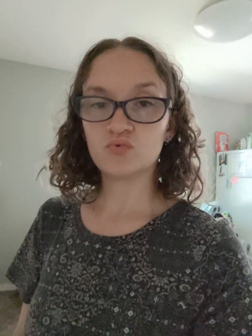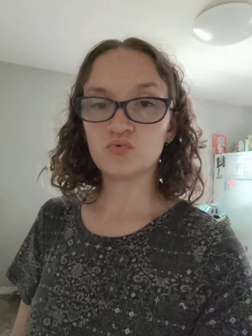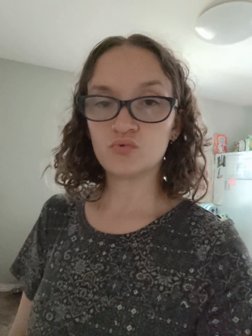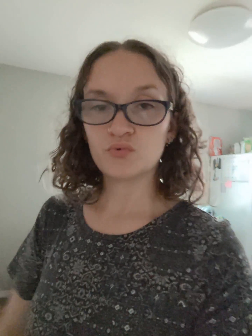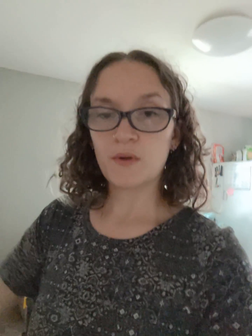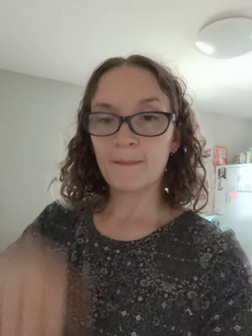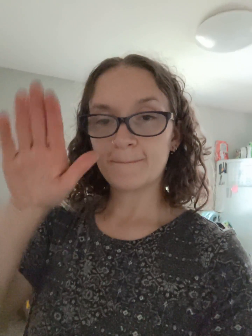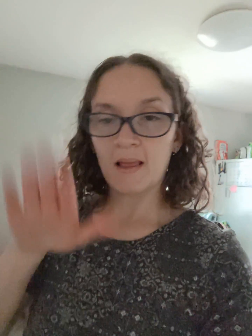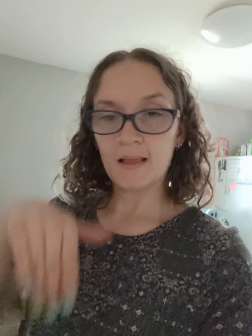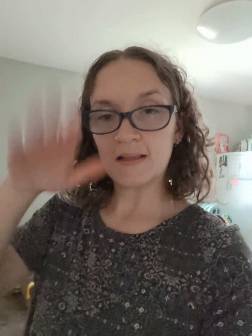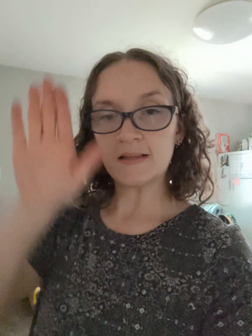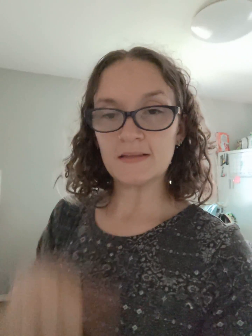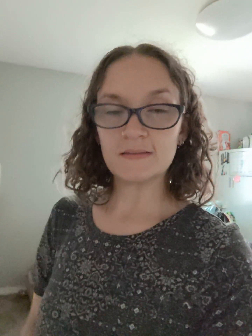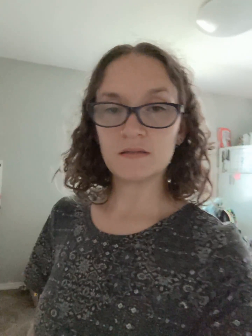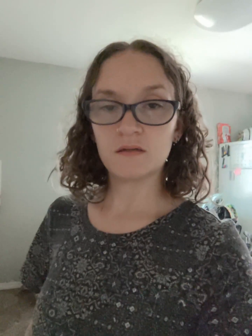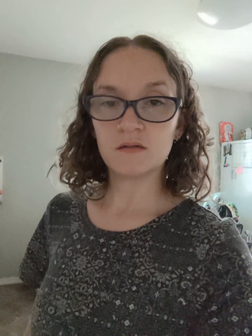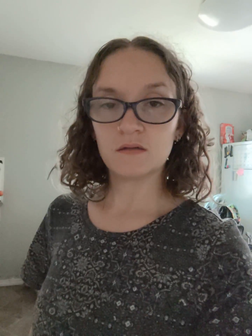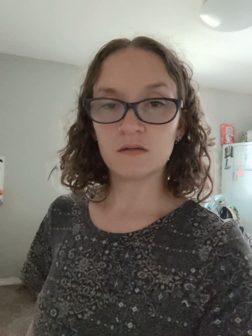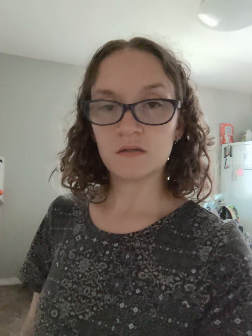paint